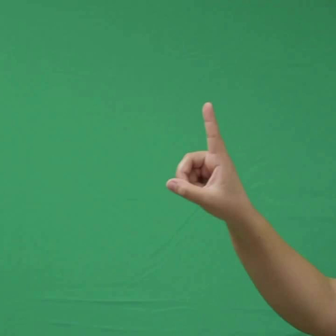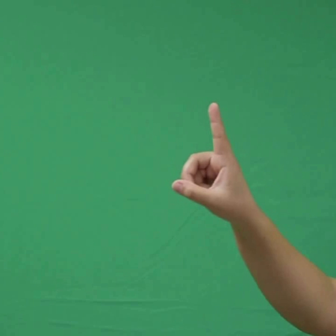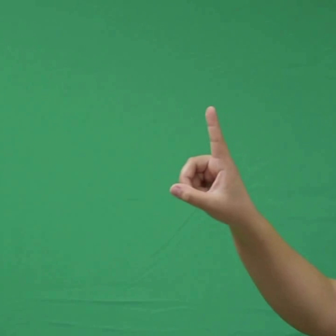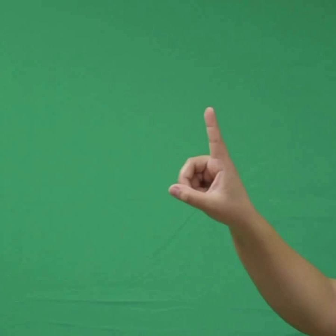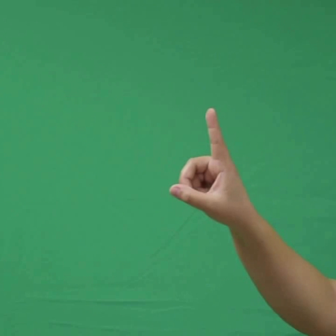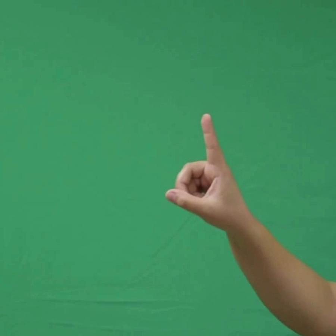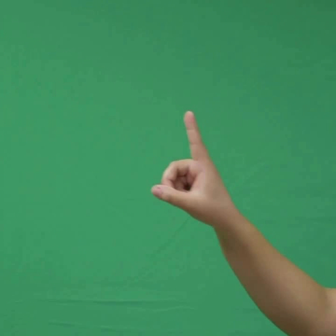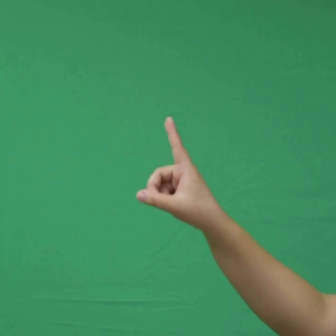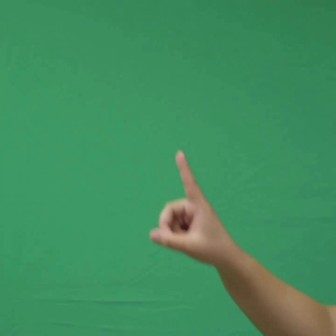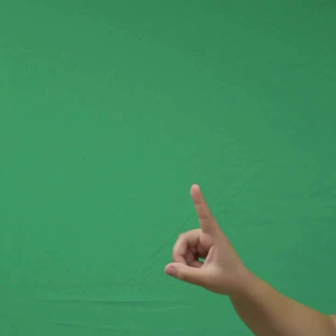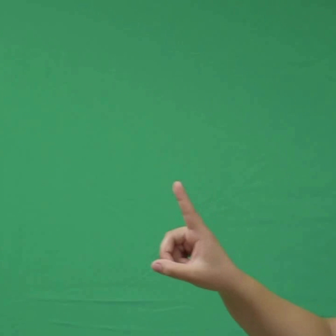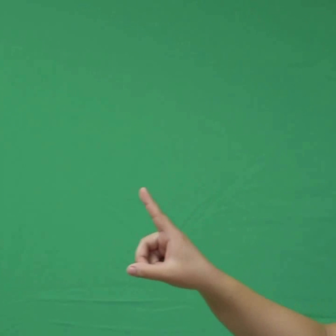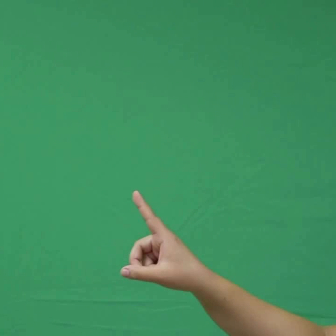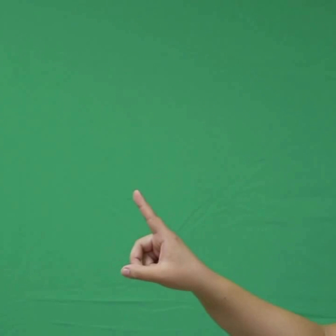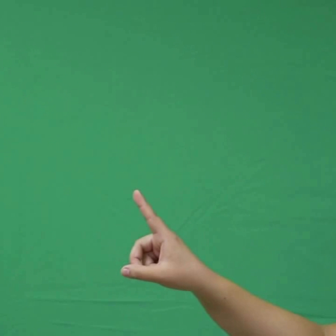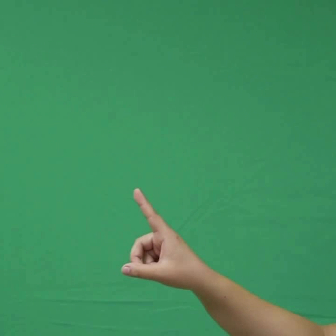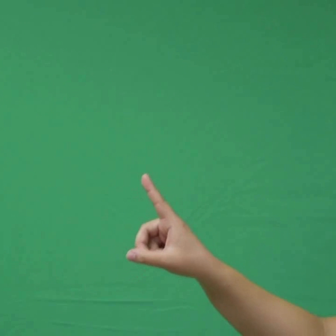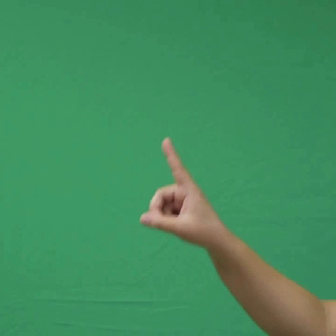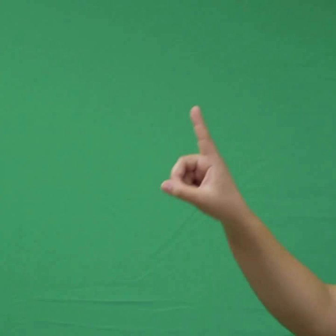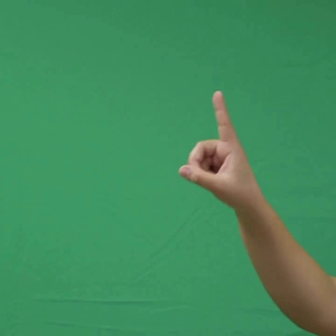Z